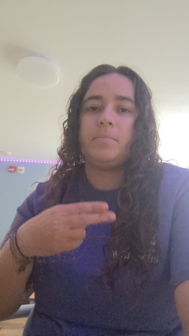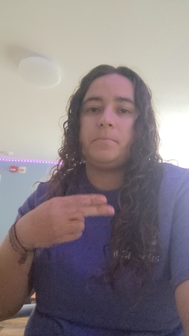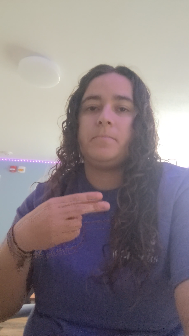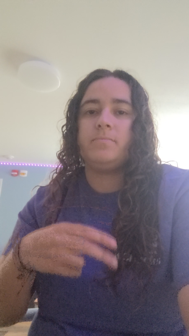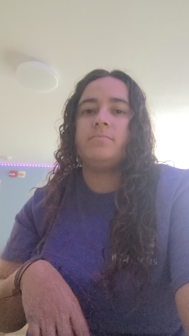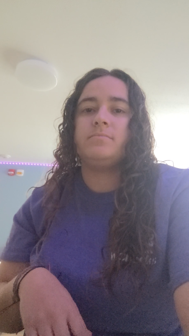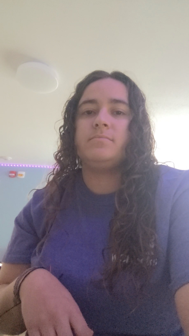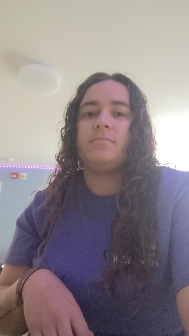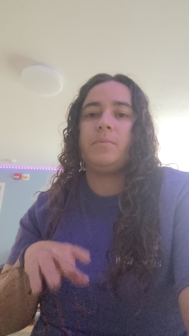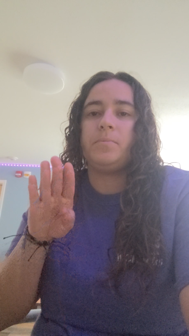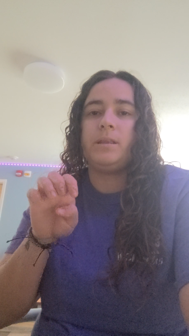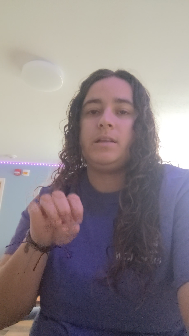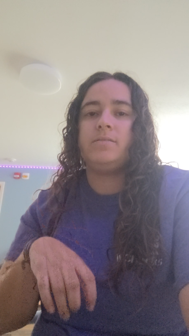be